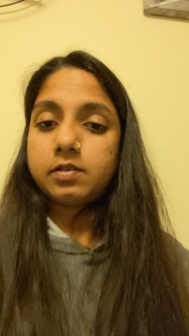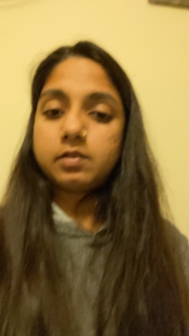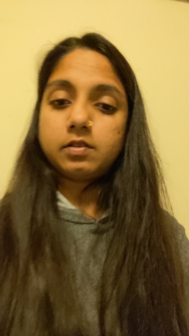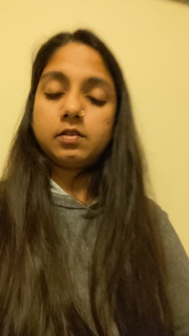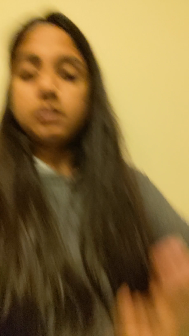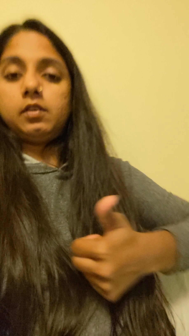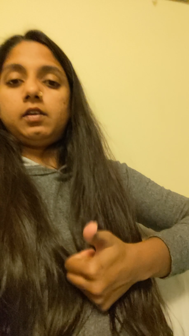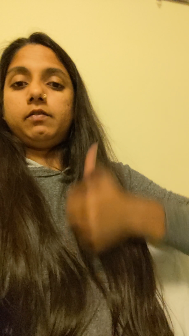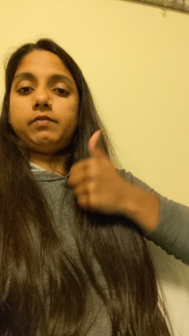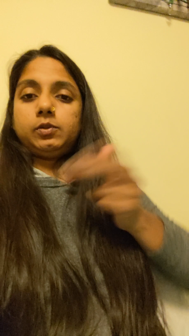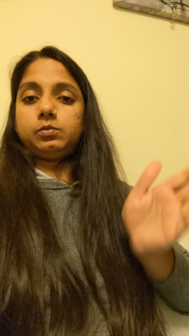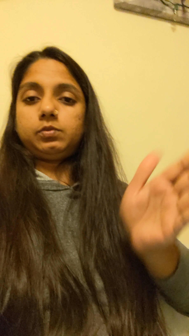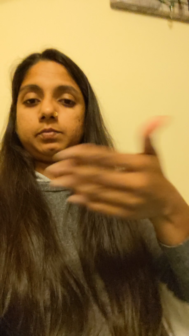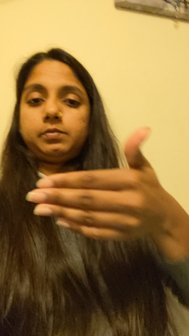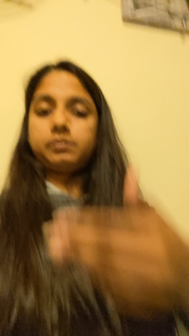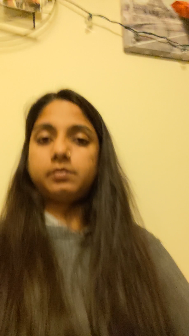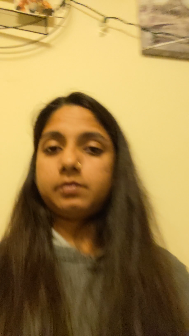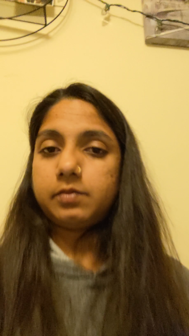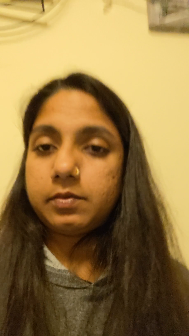living room